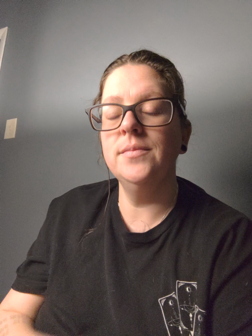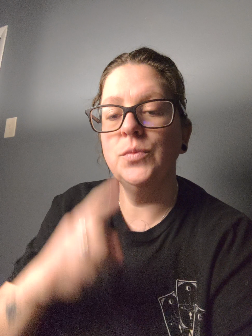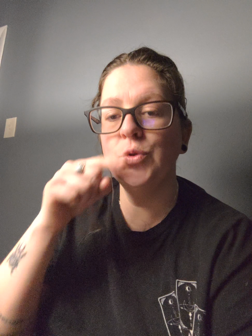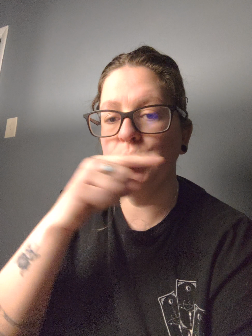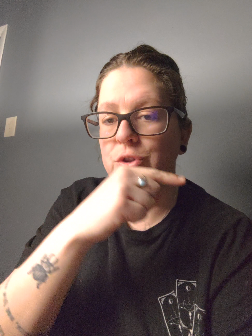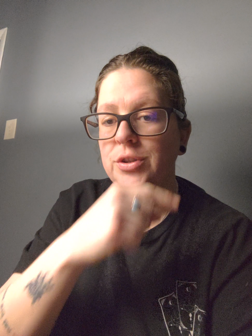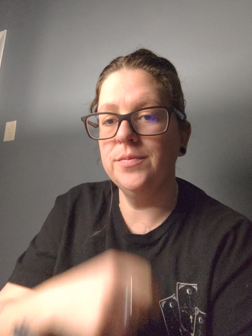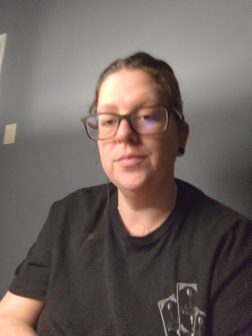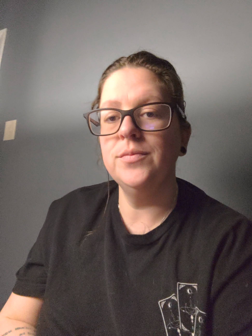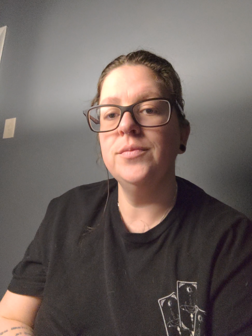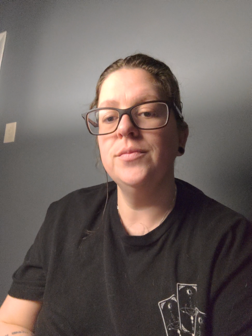toothbrush